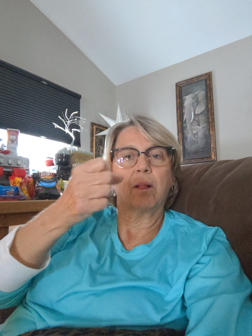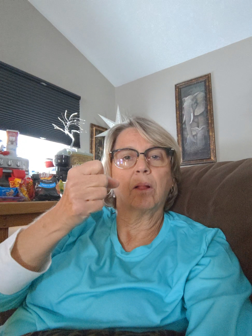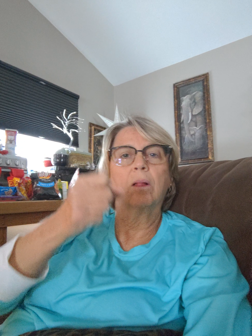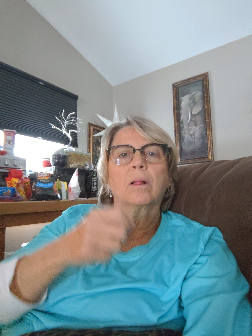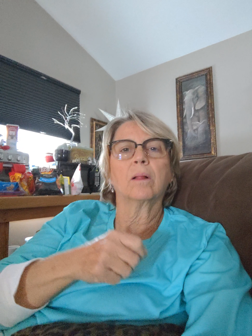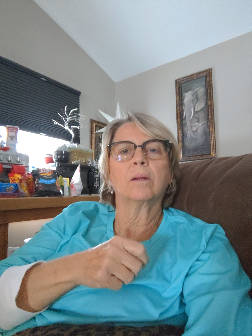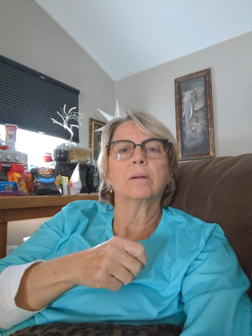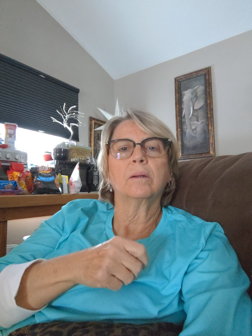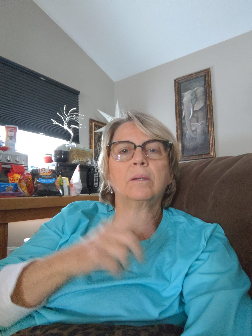milk